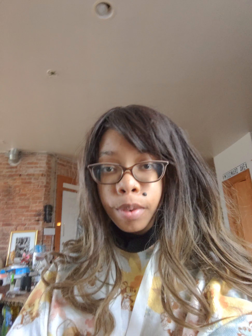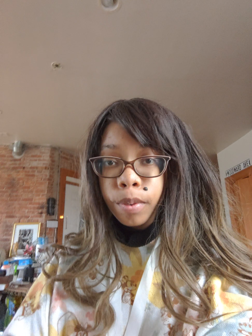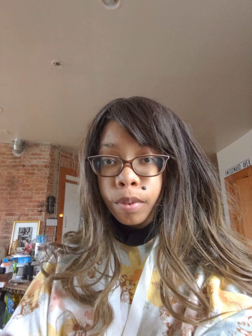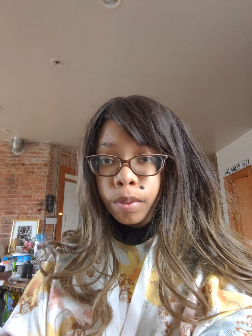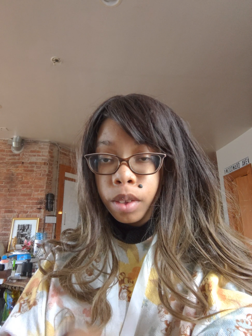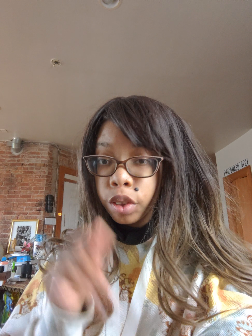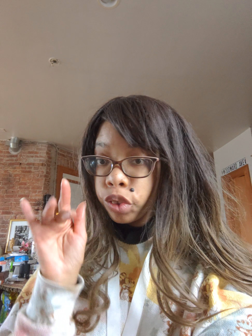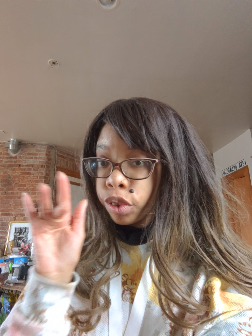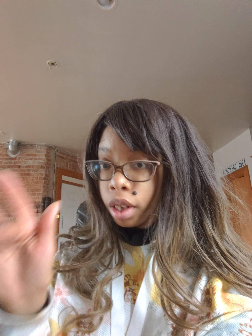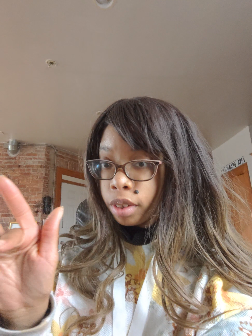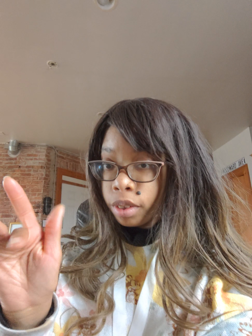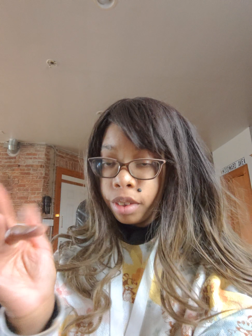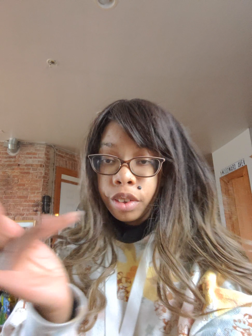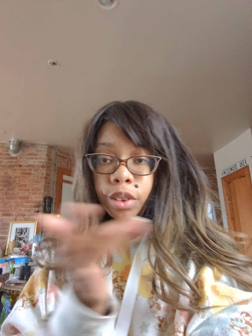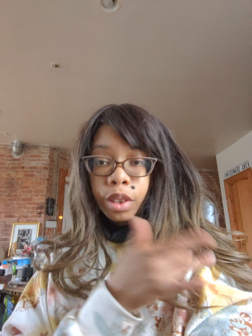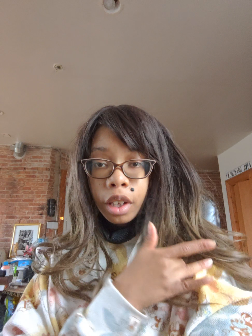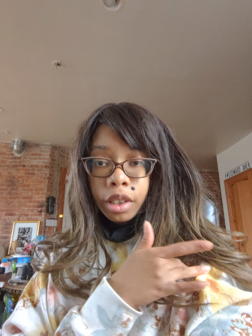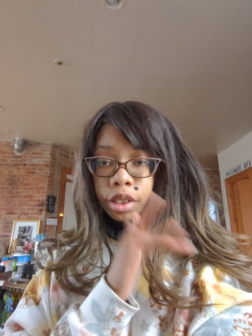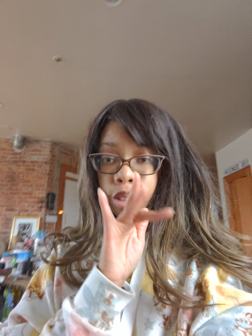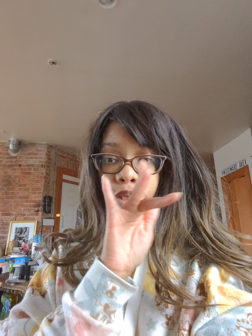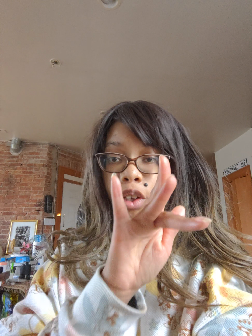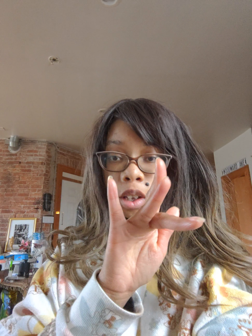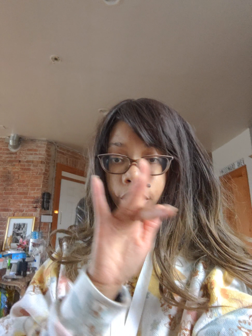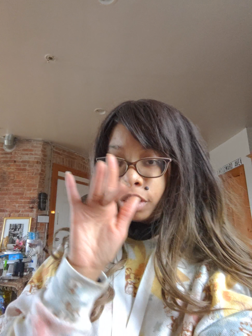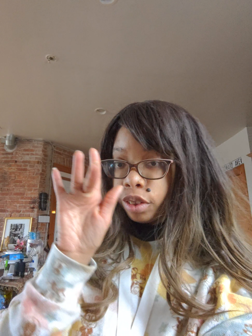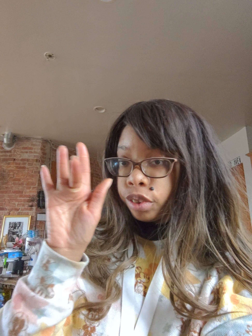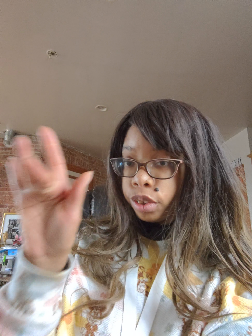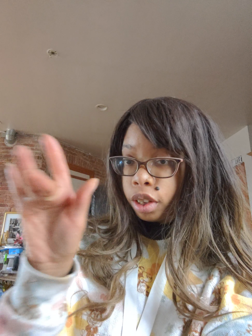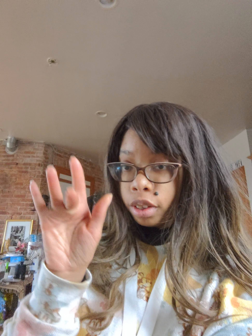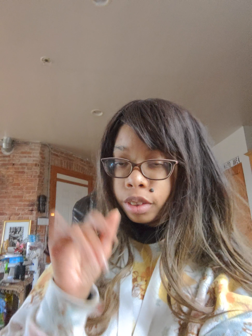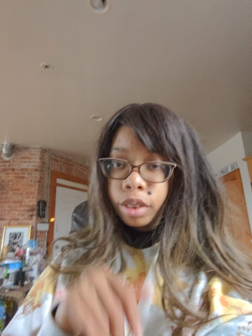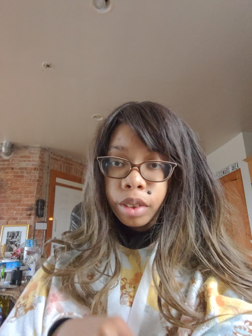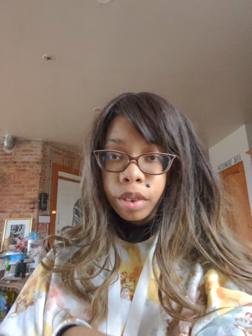touch